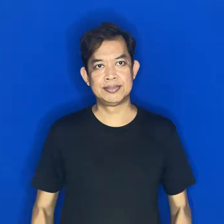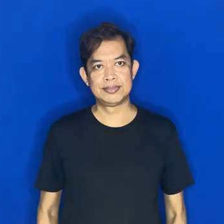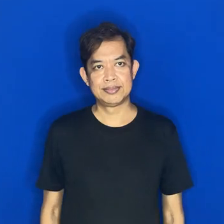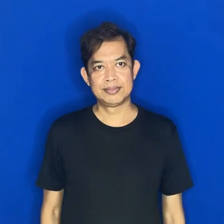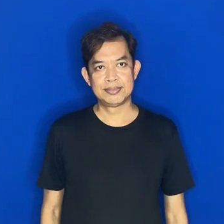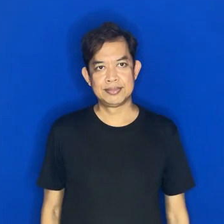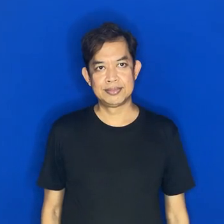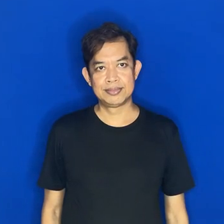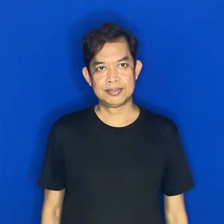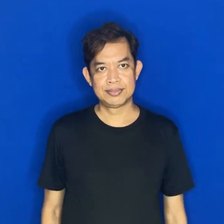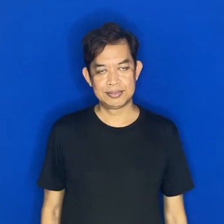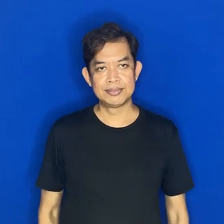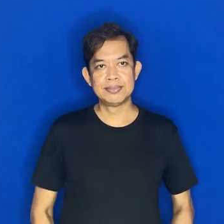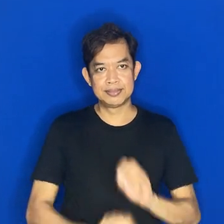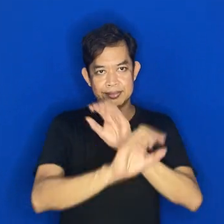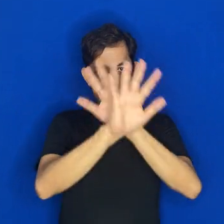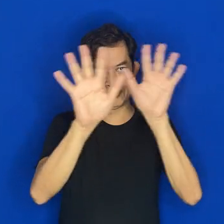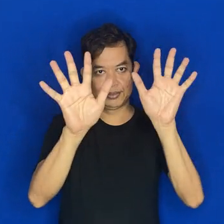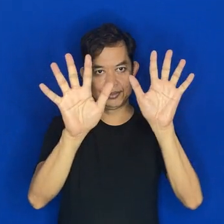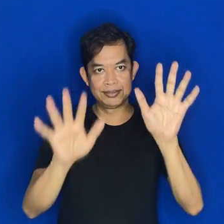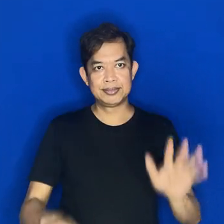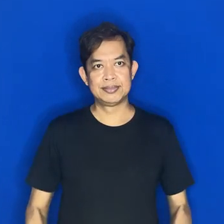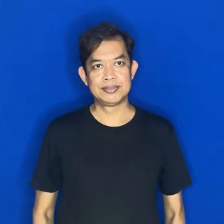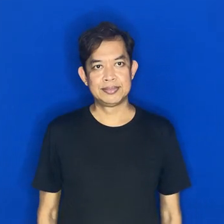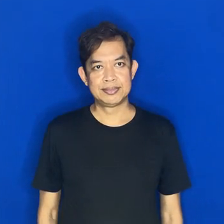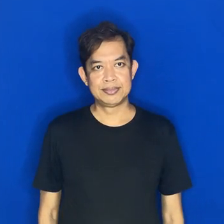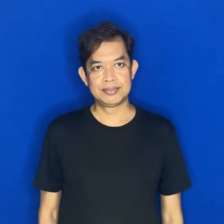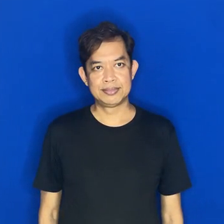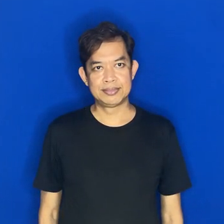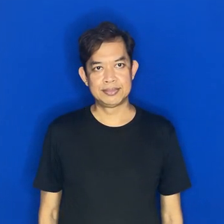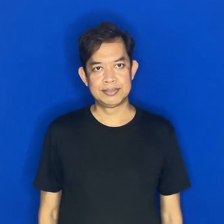light